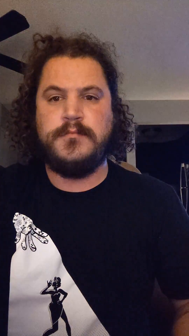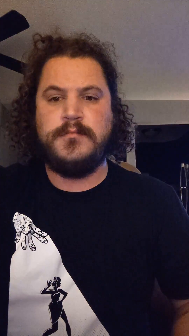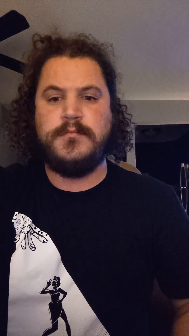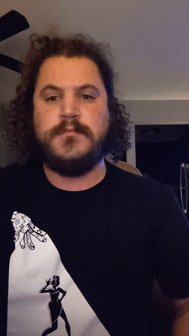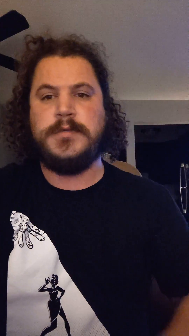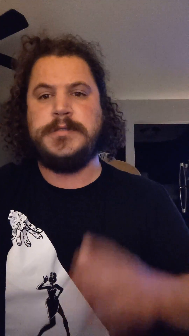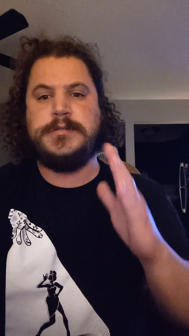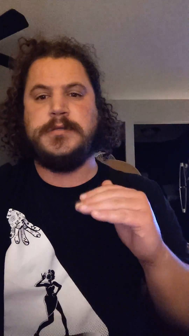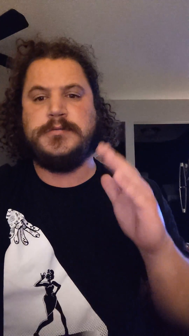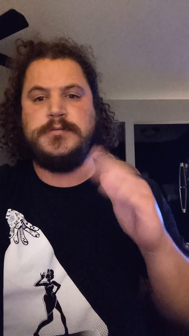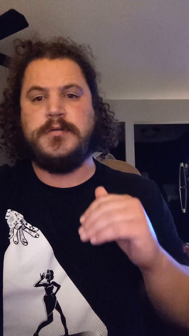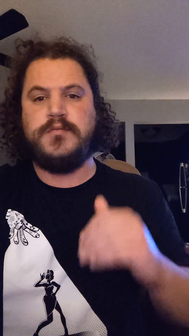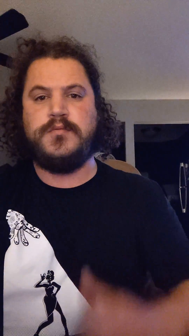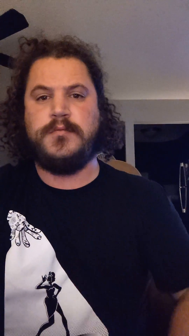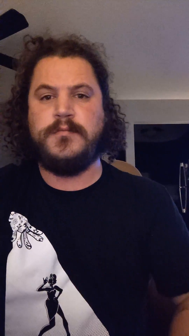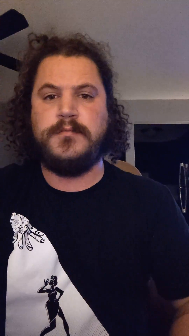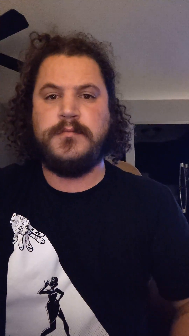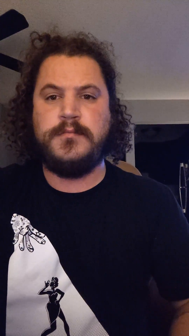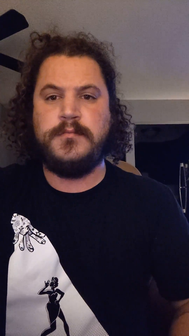downtown